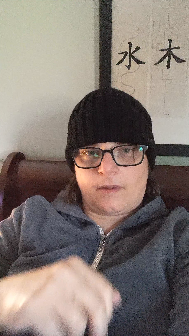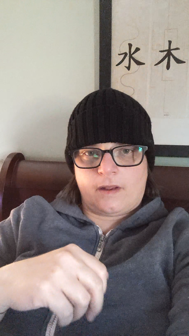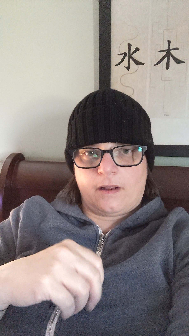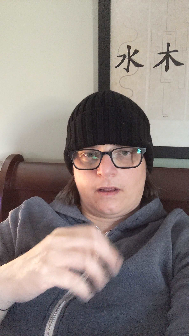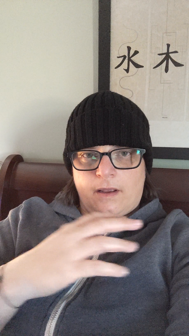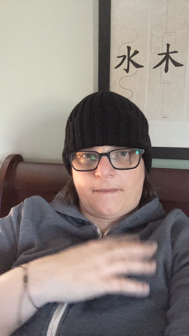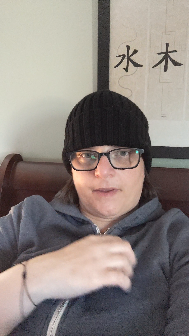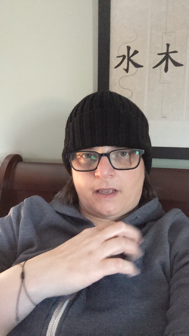bear